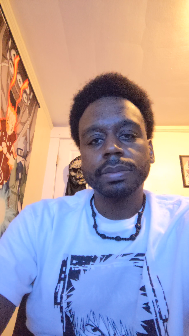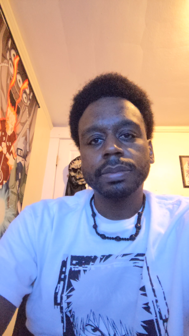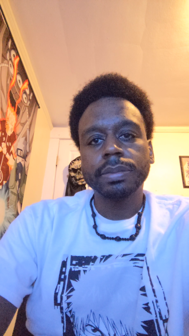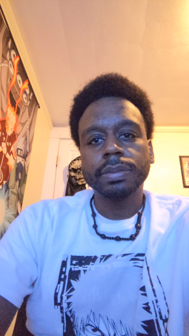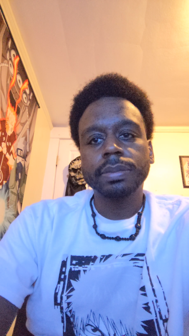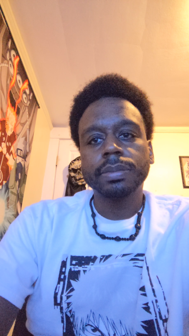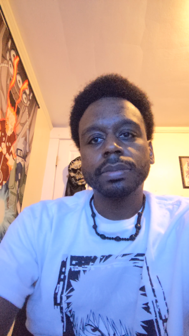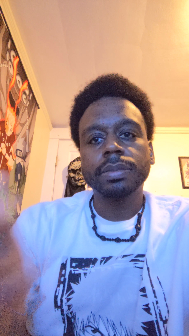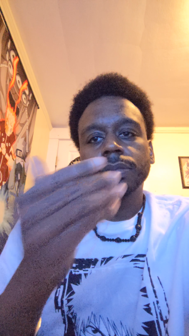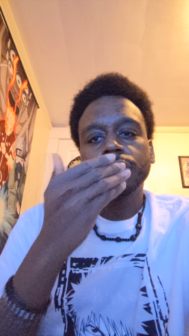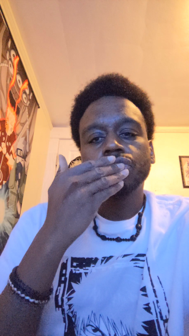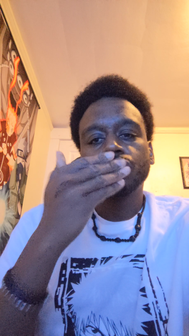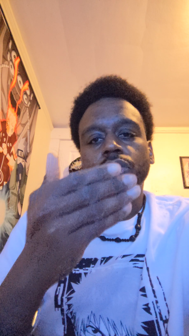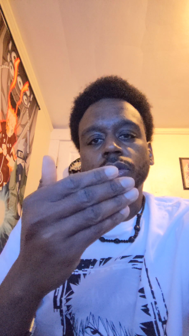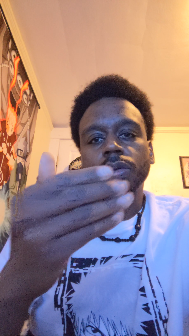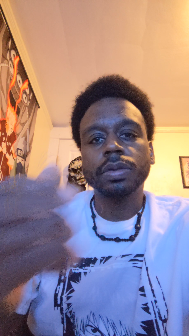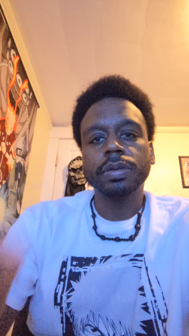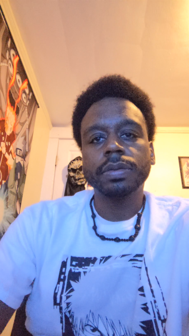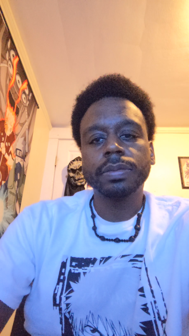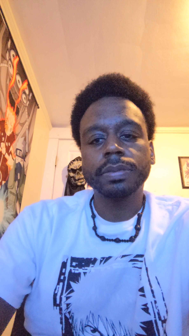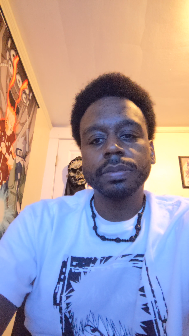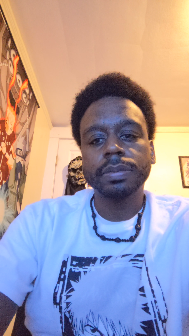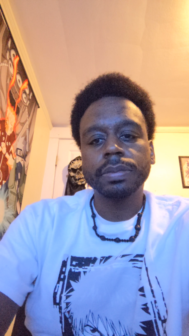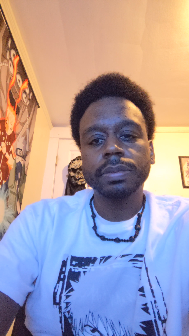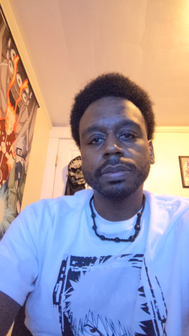good